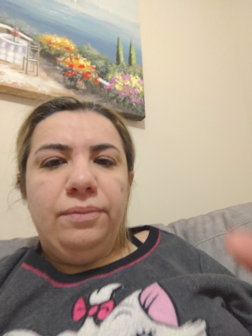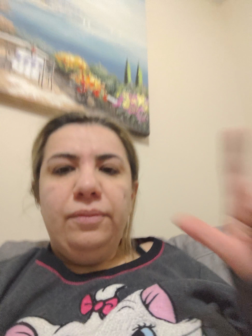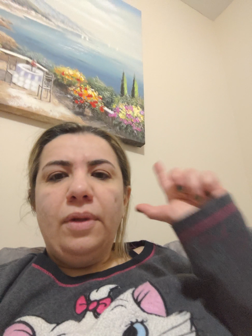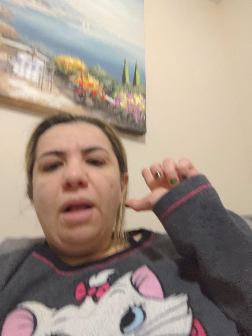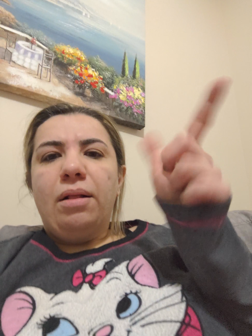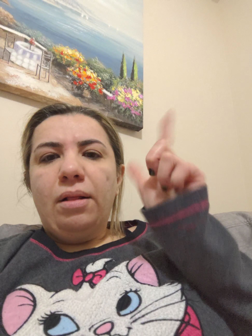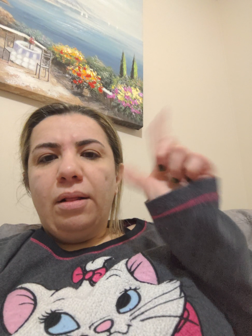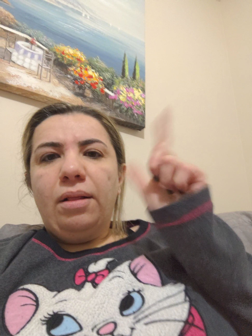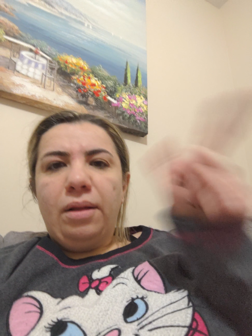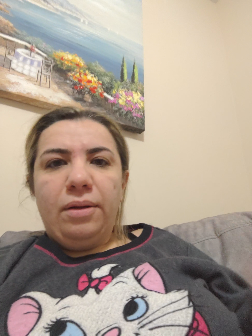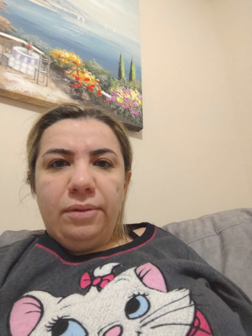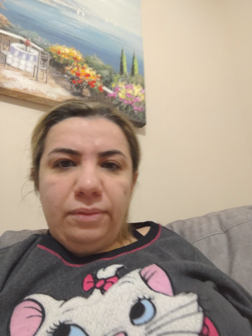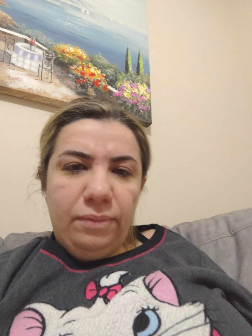later